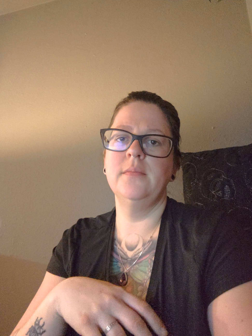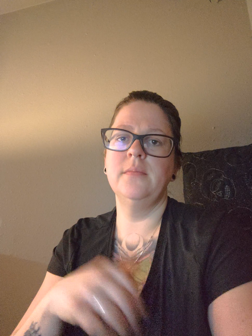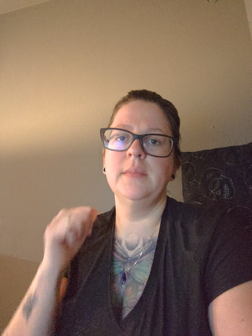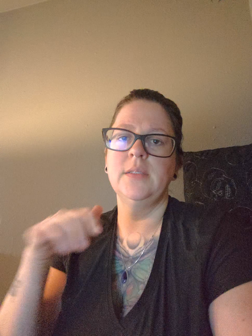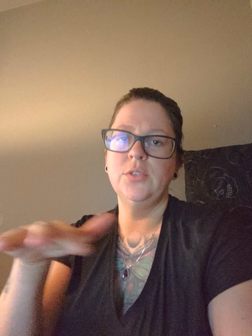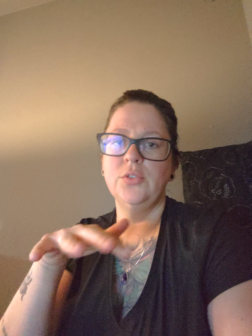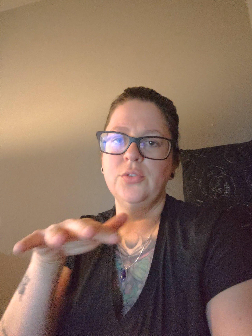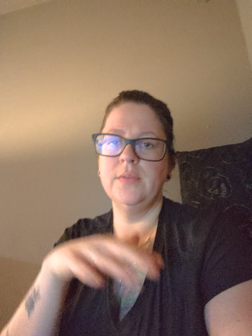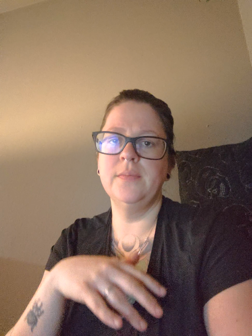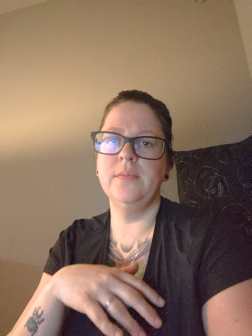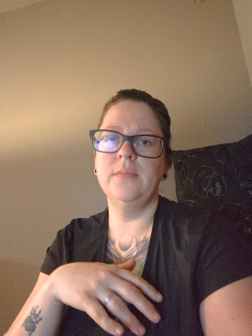backyard